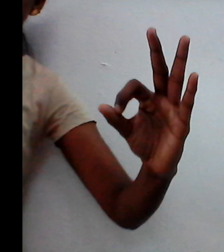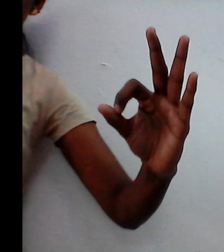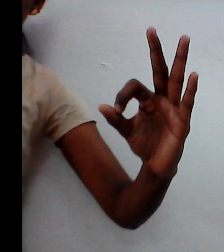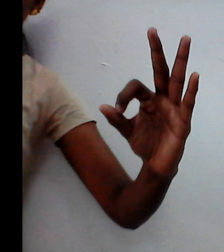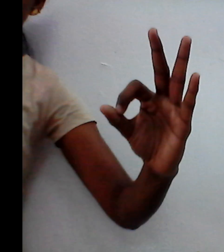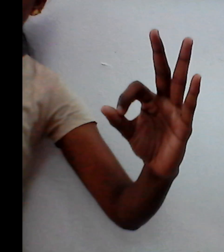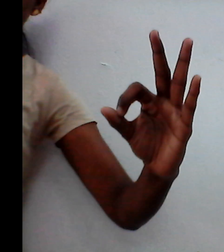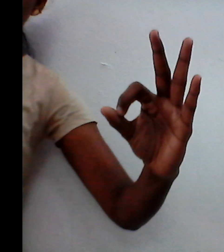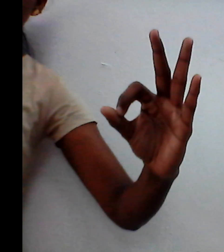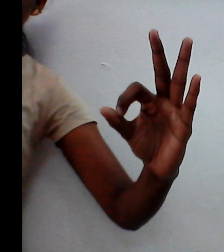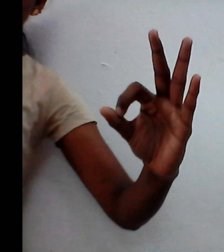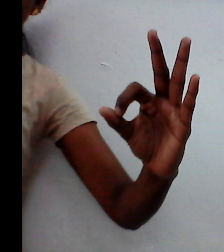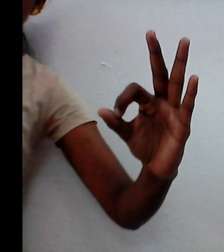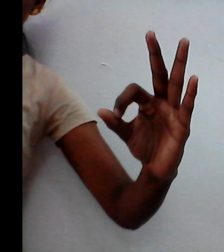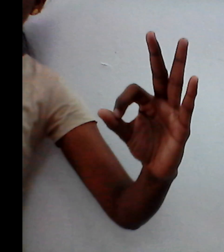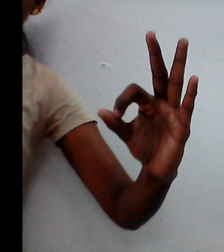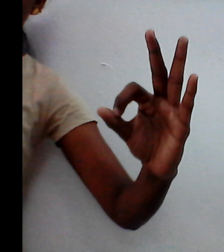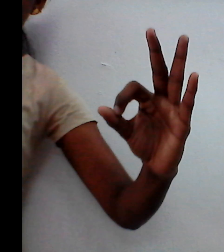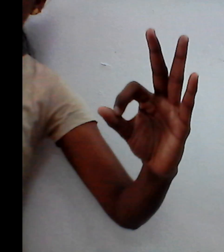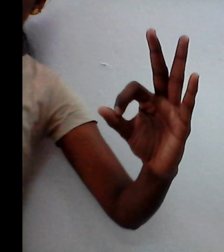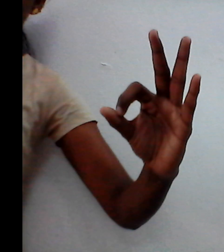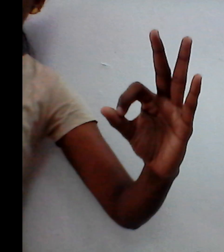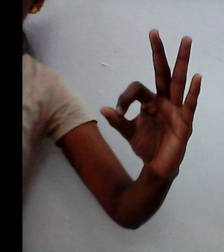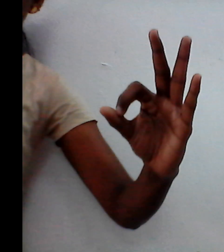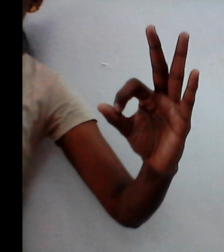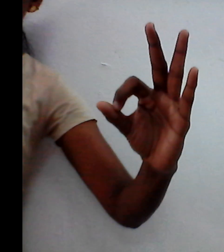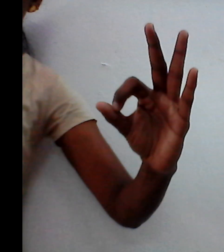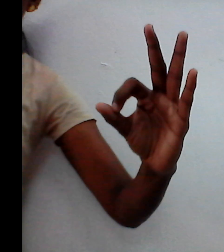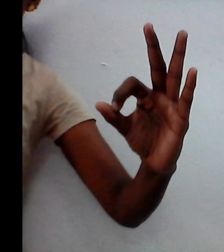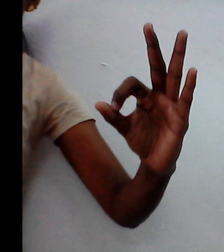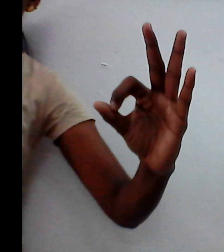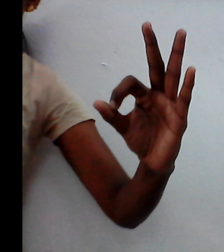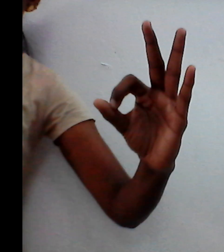ഒ